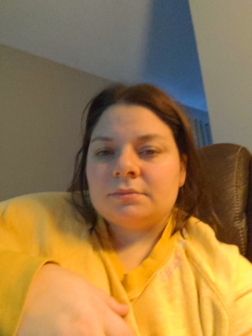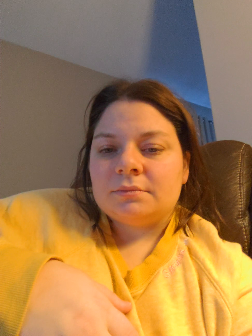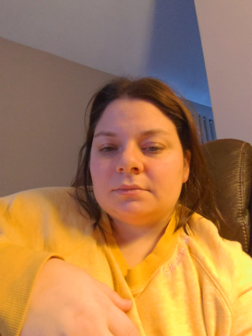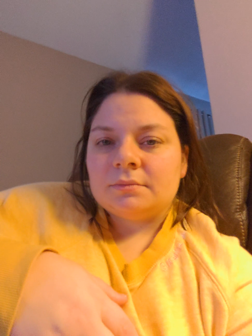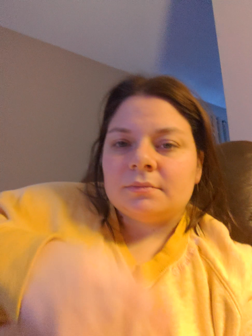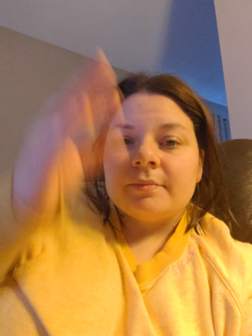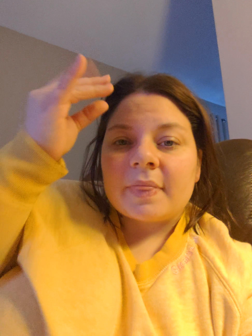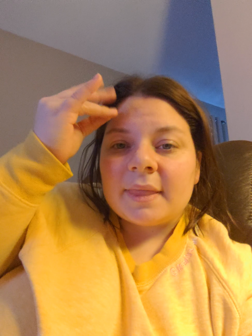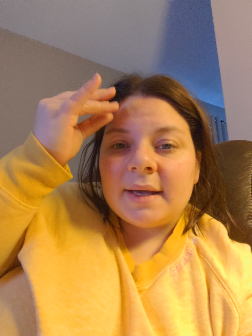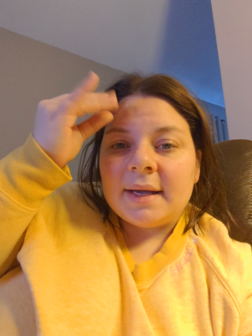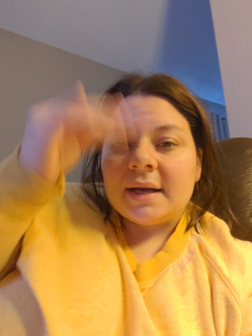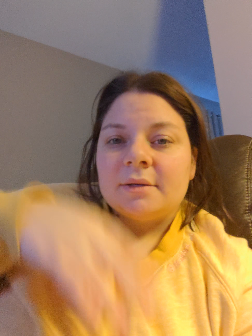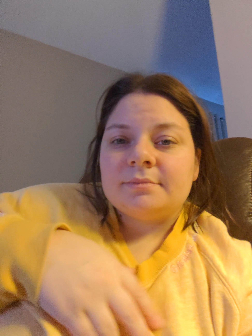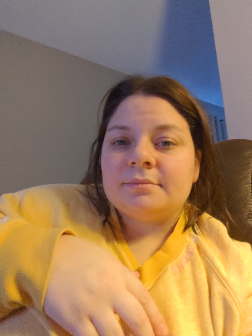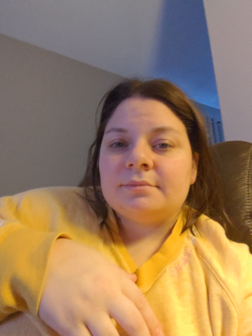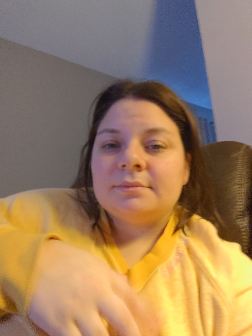think